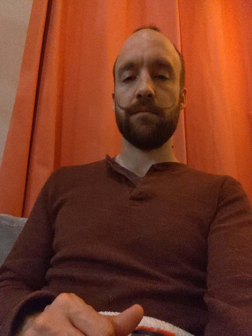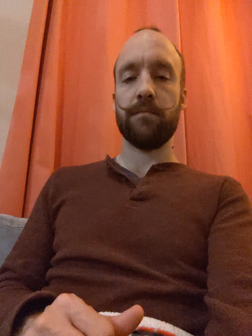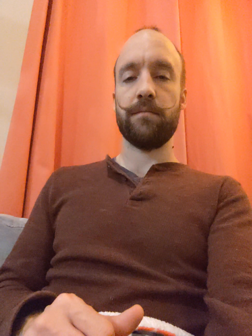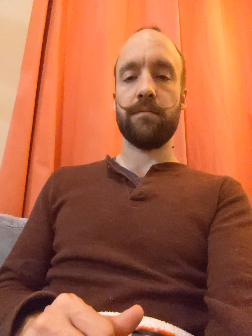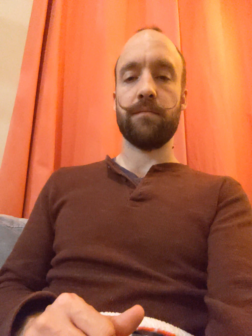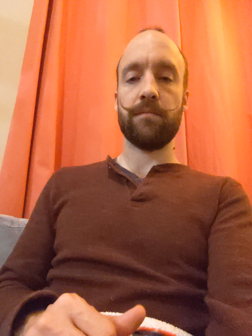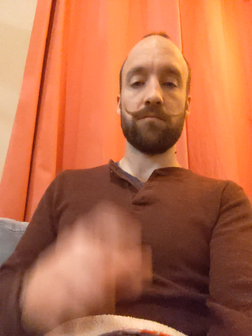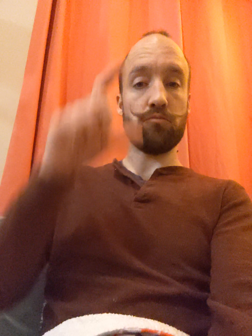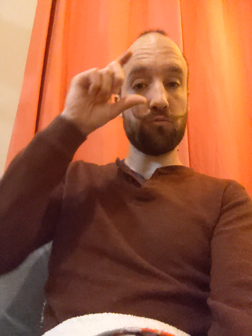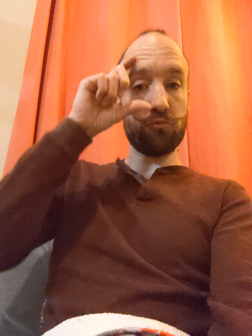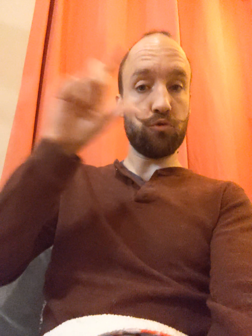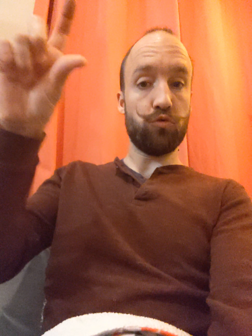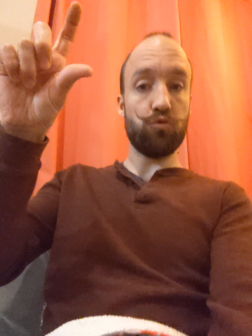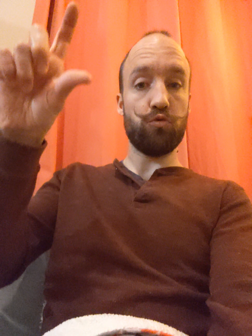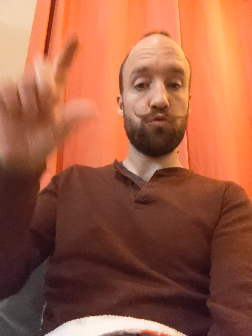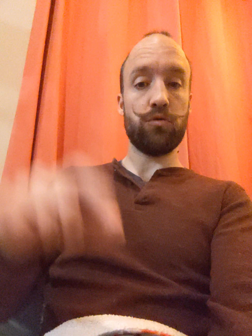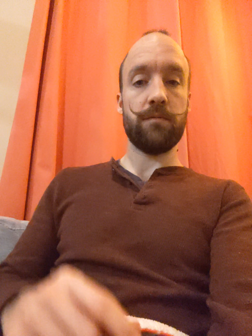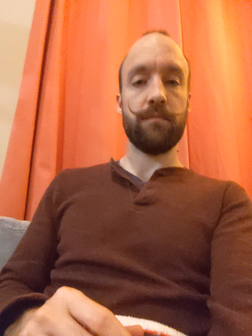moon